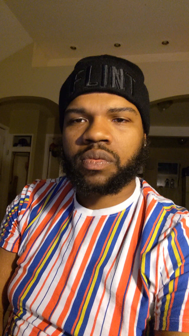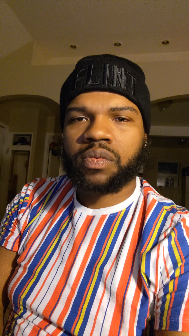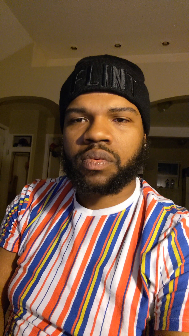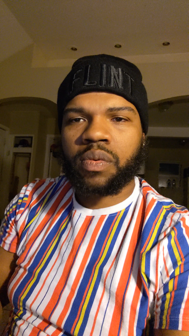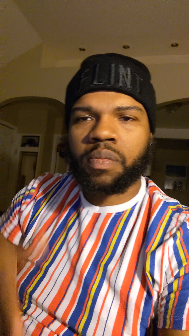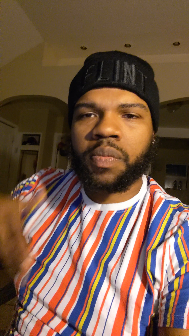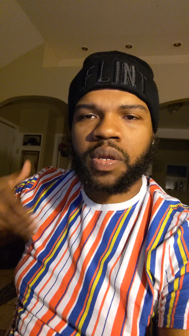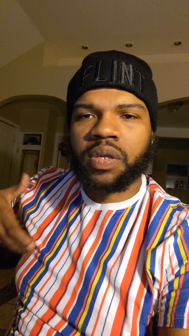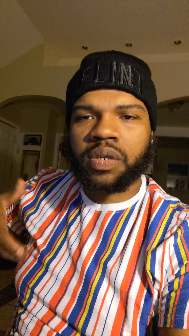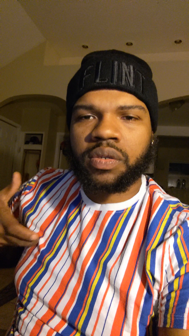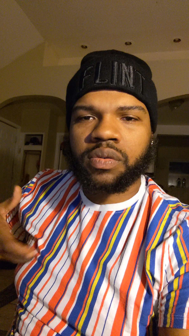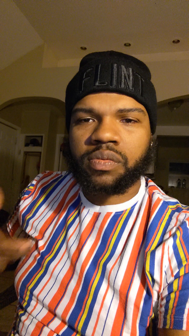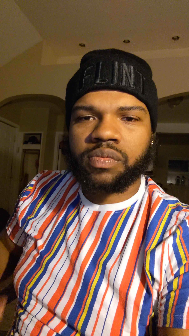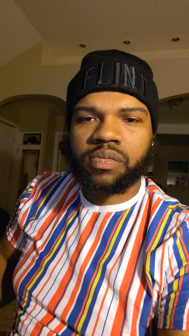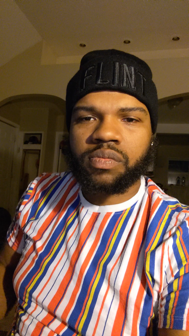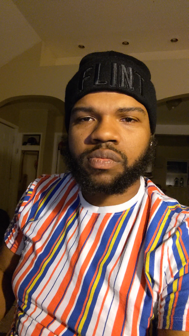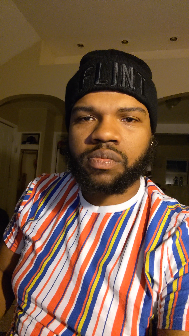monkey